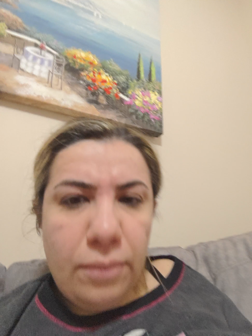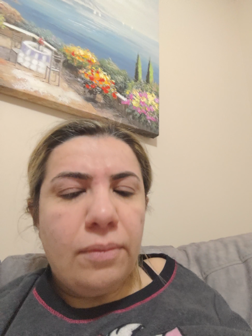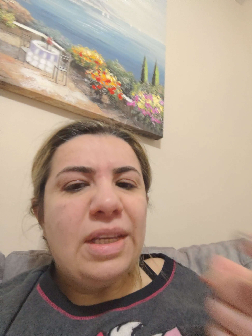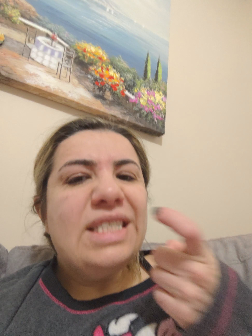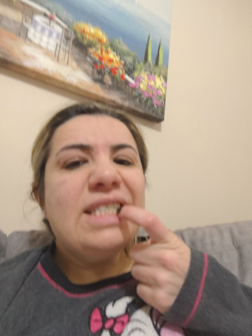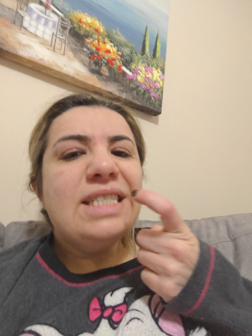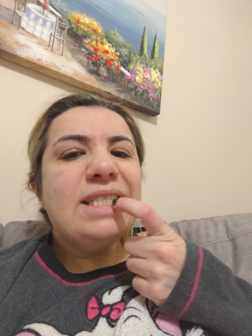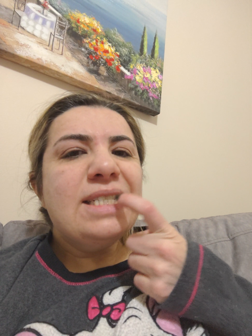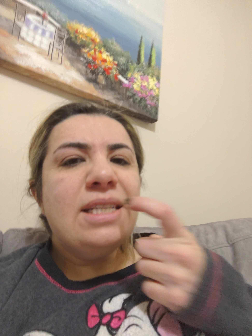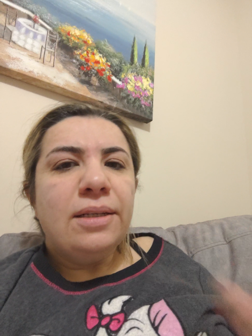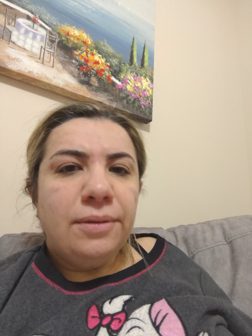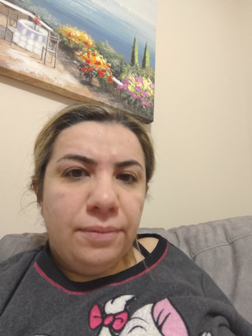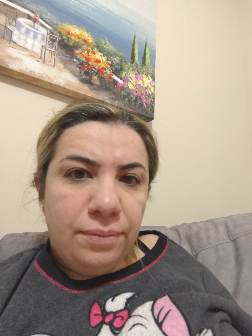window